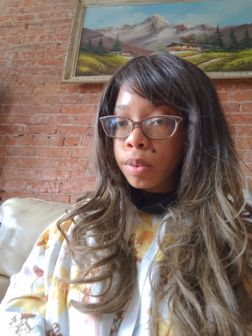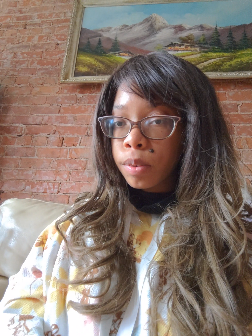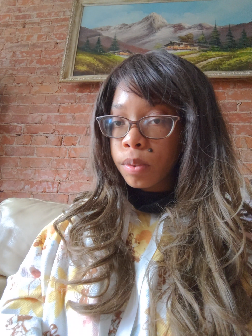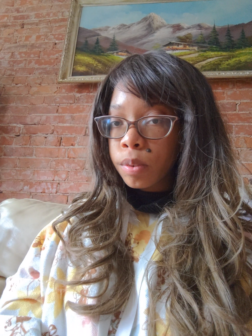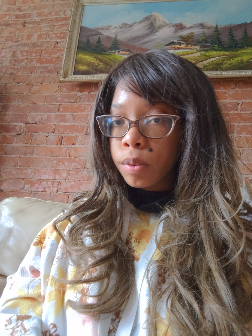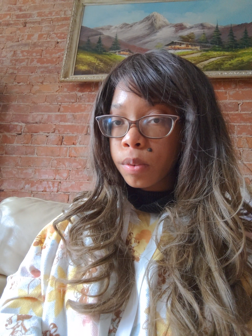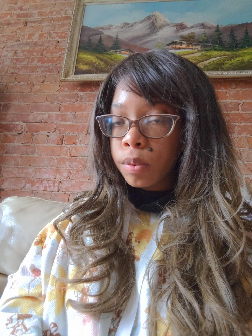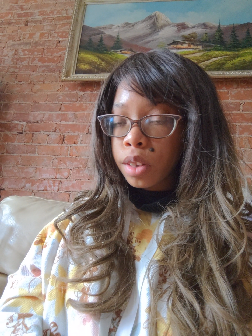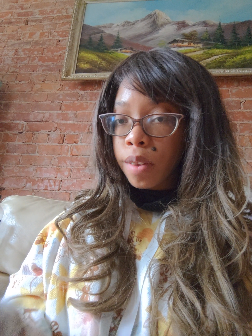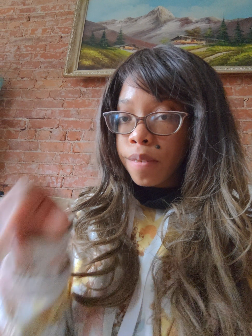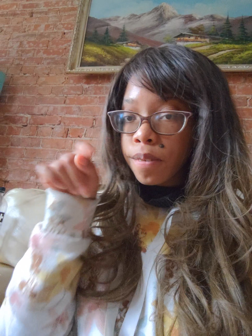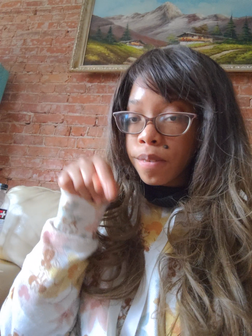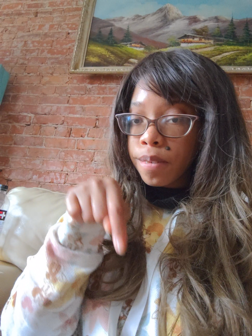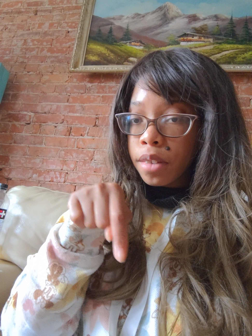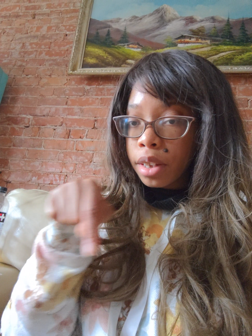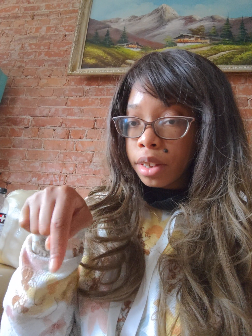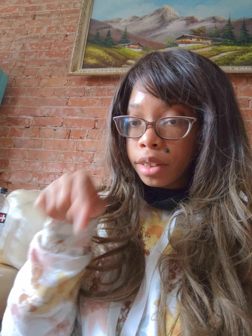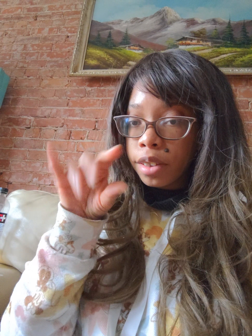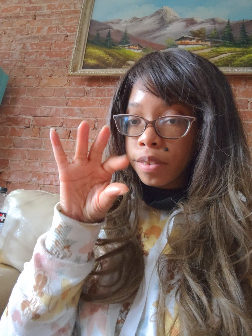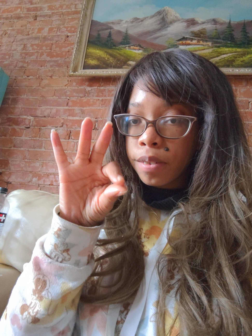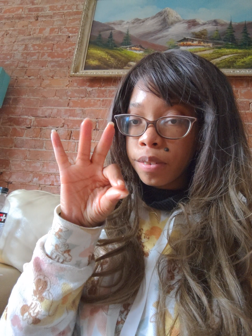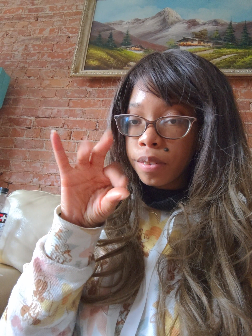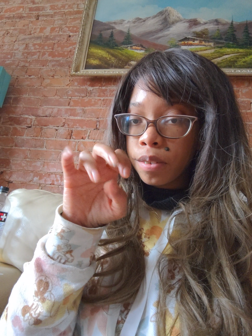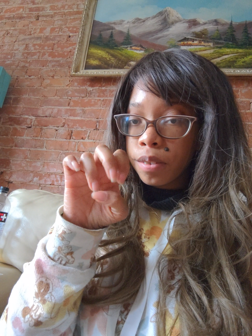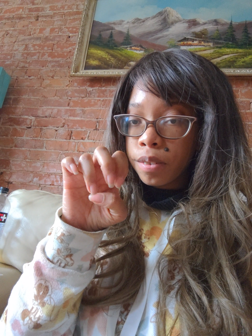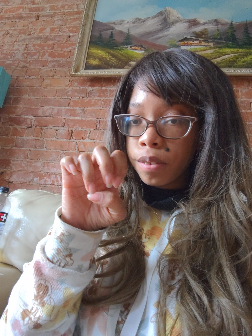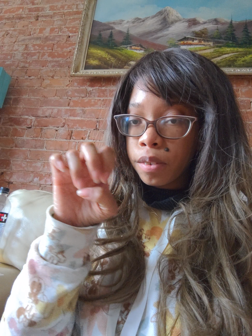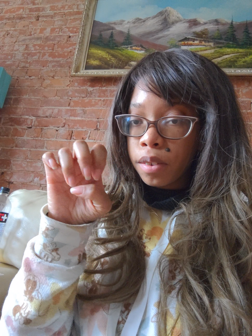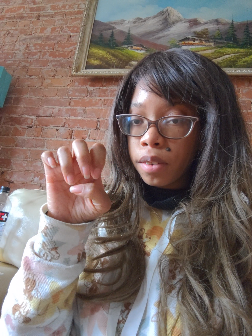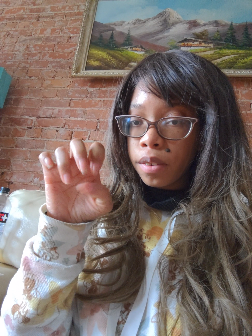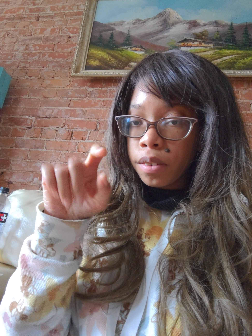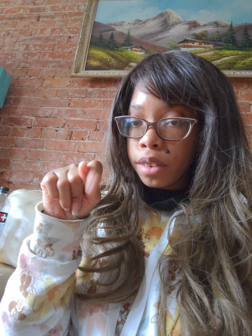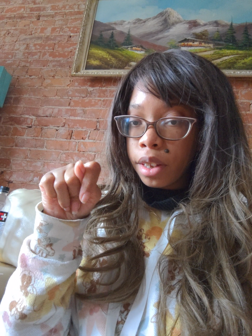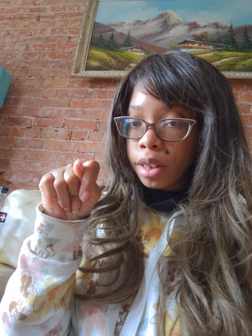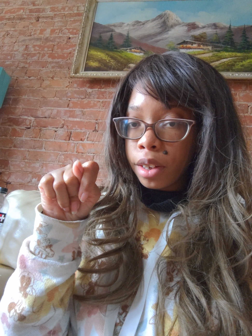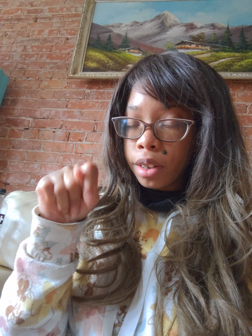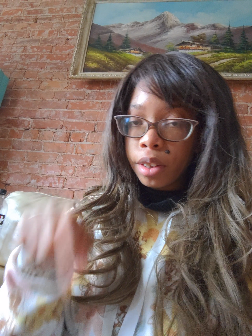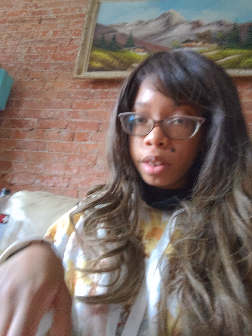feet